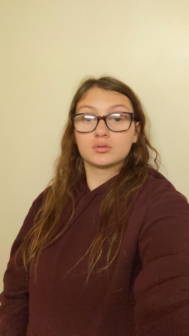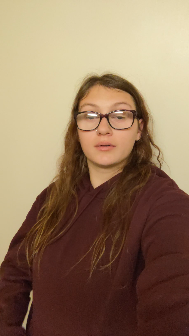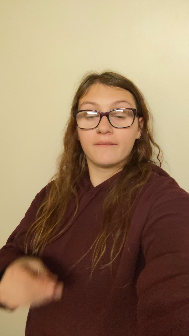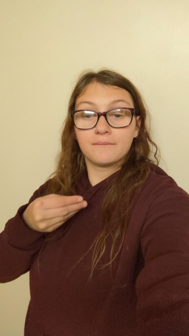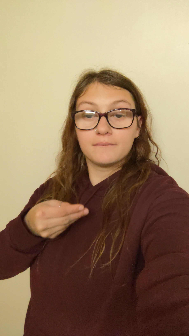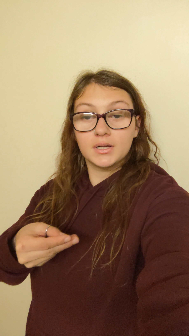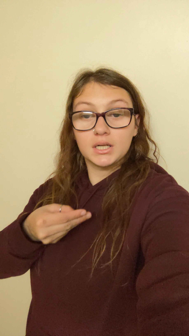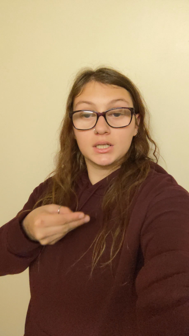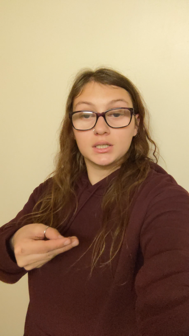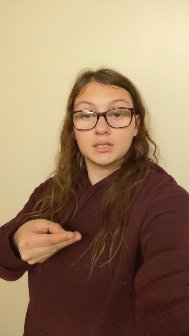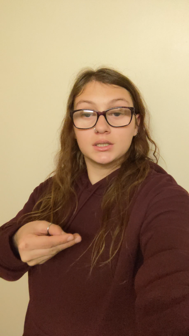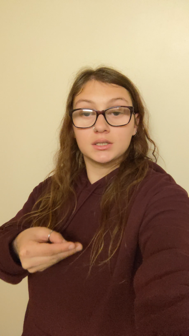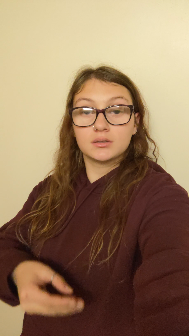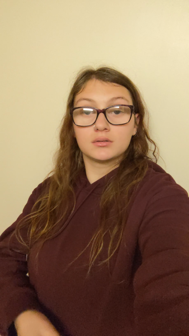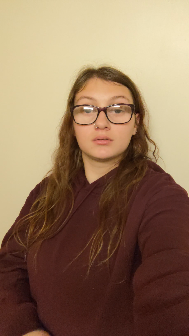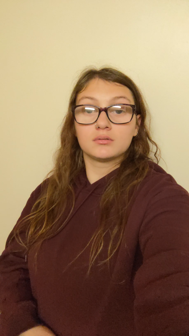feed